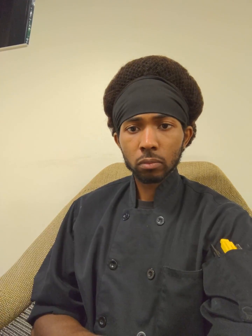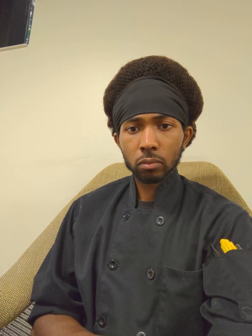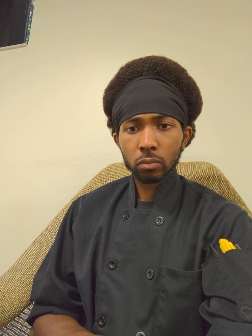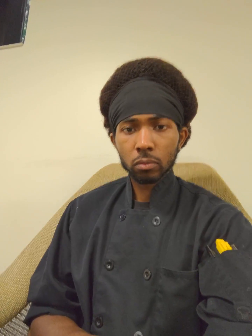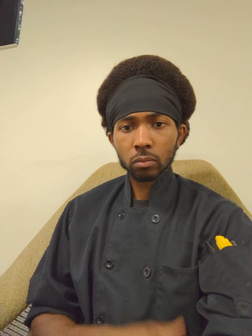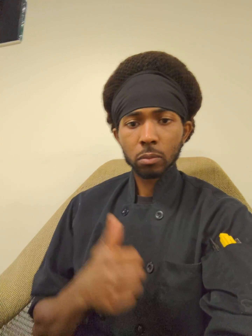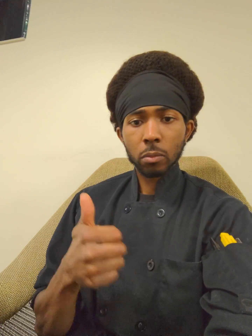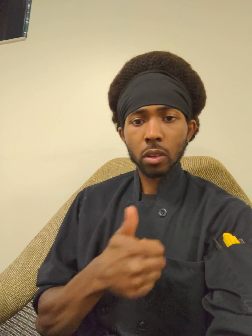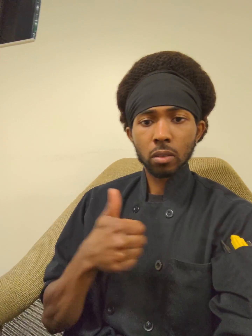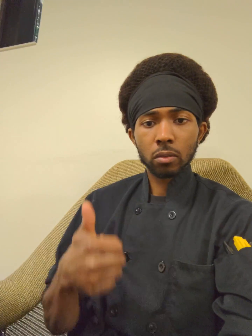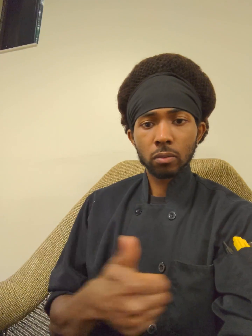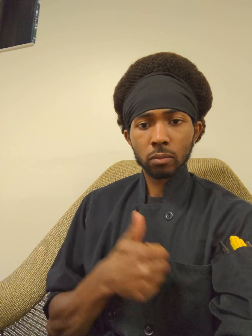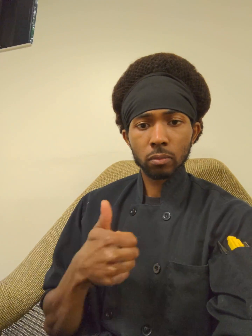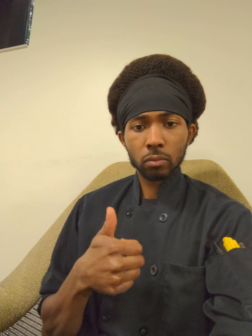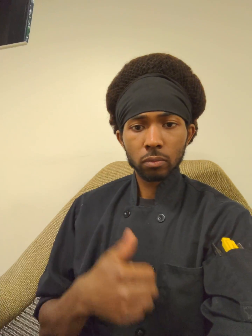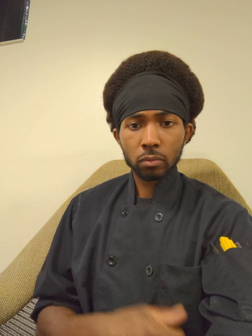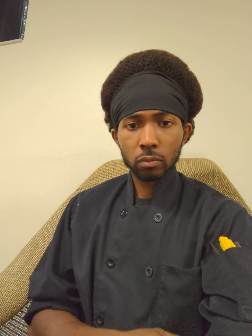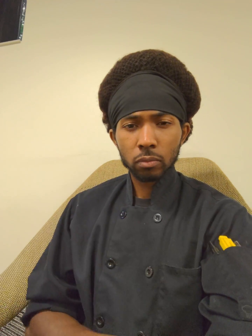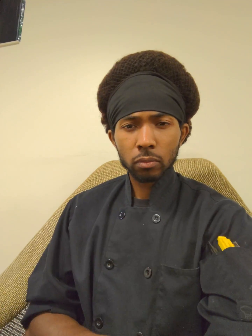basement